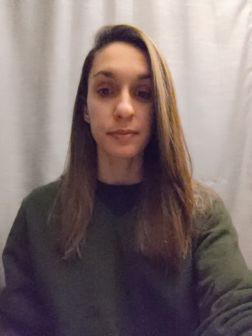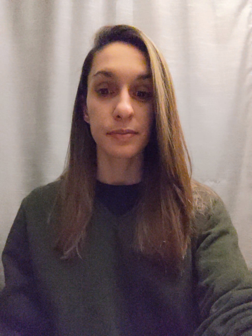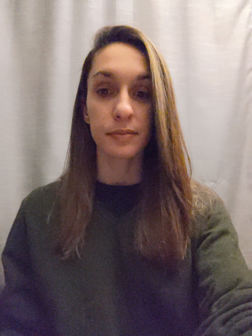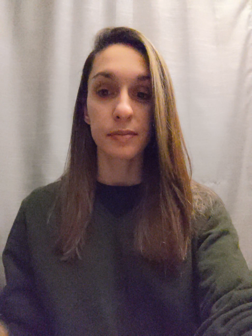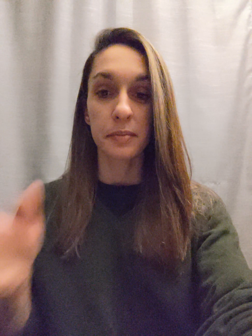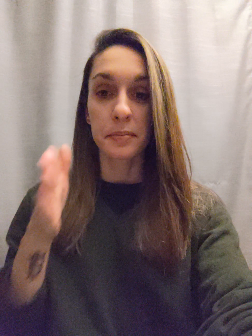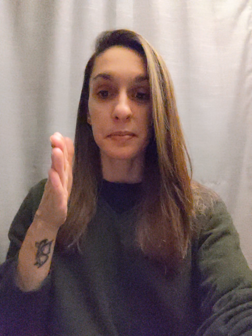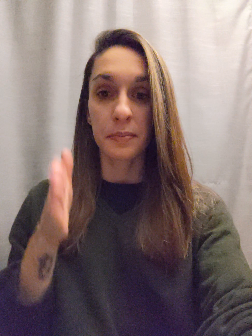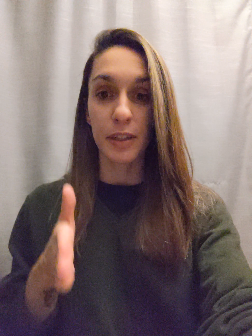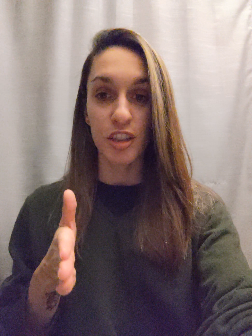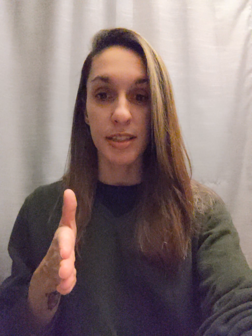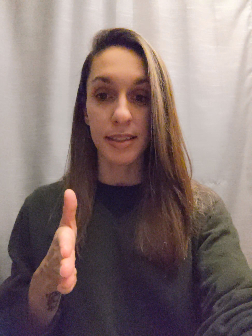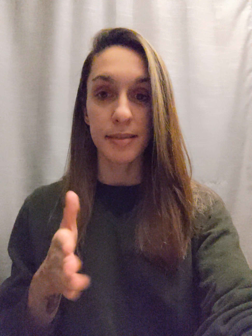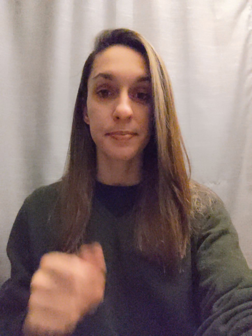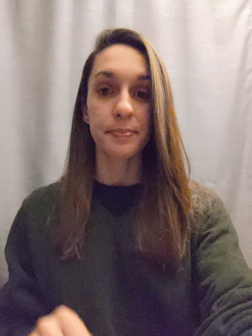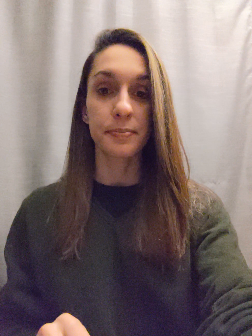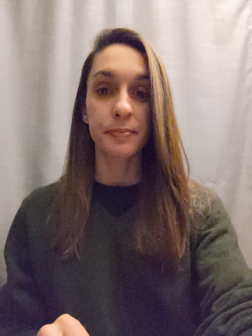person